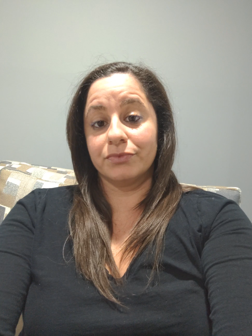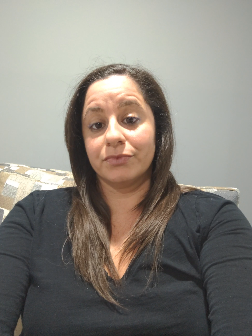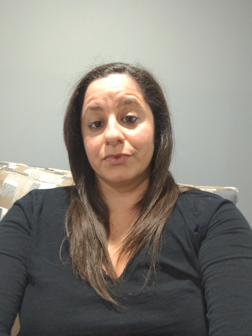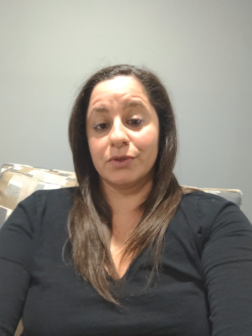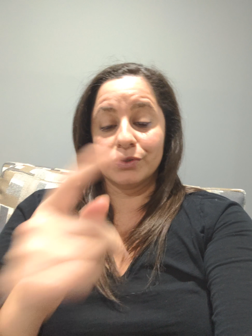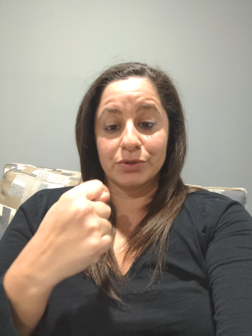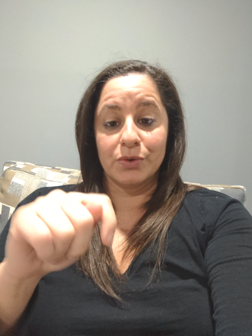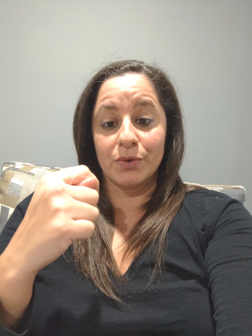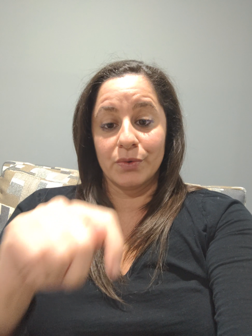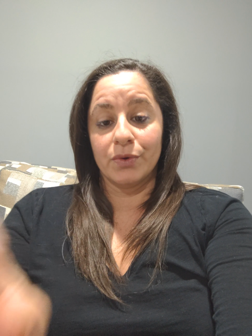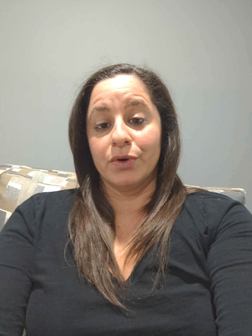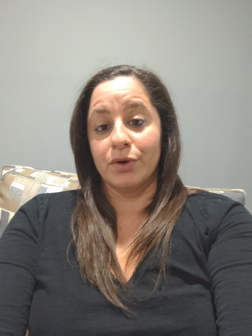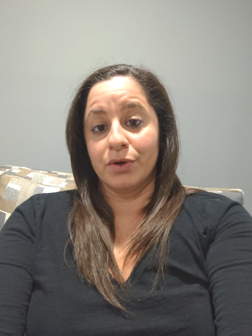toy